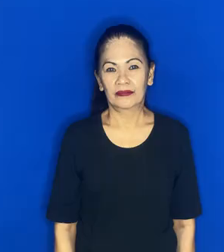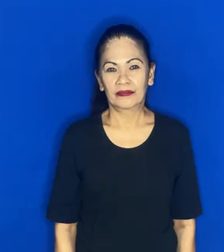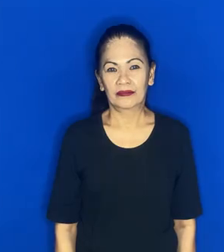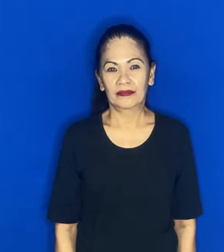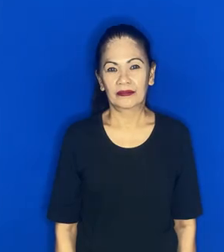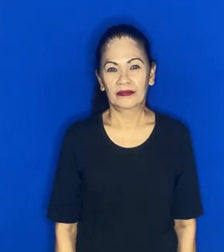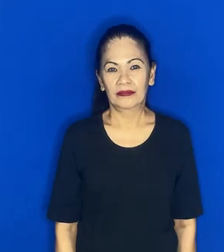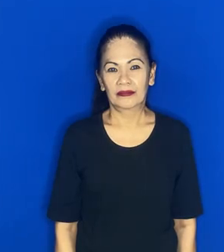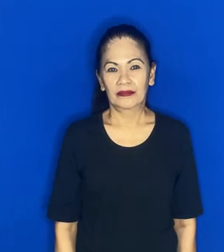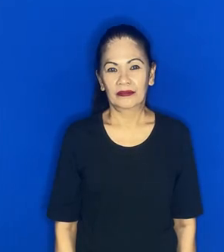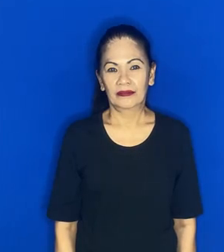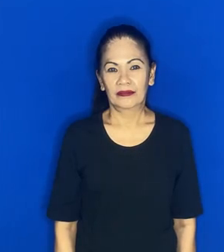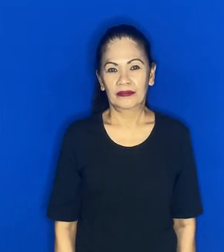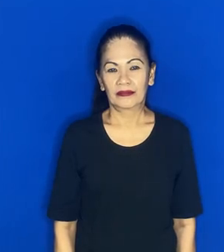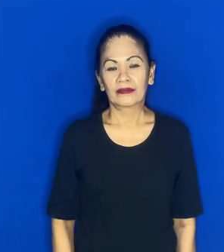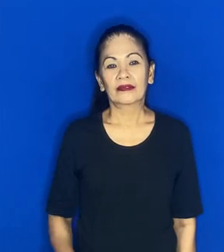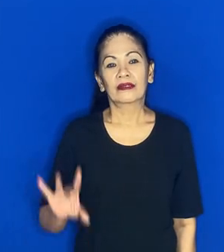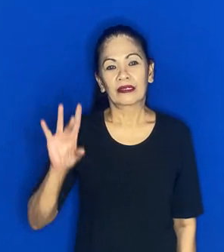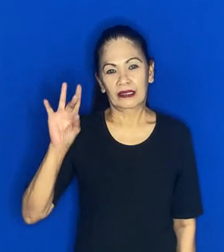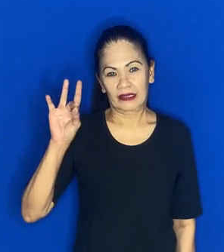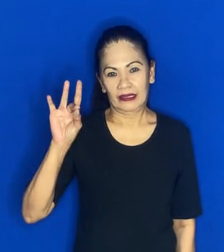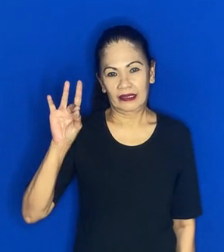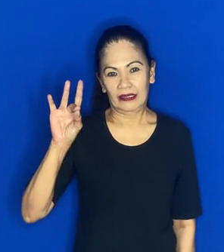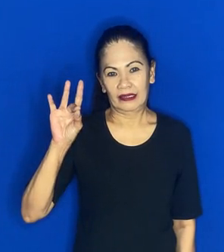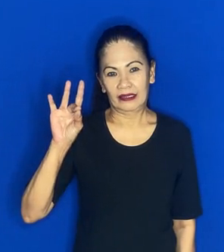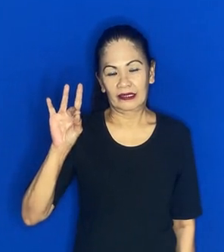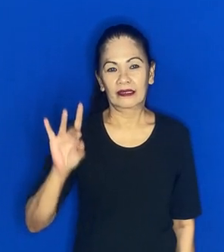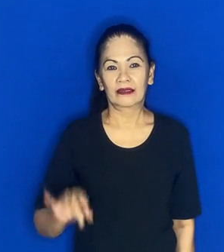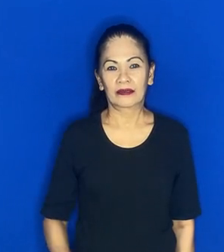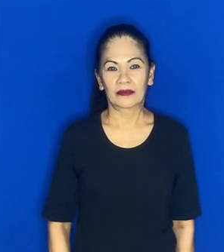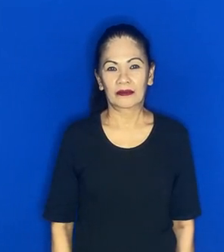eight